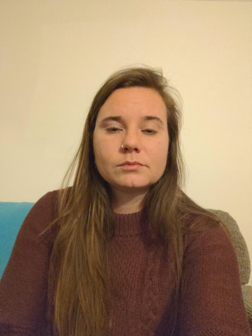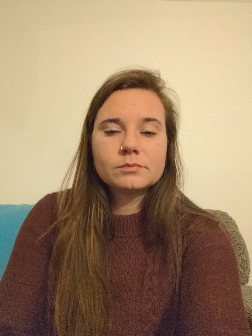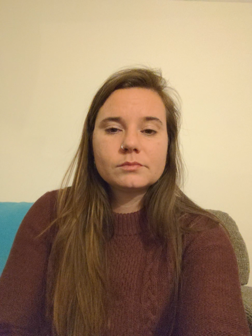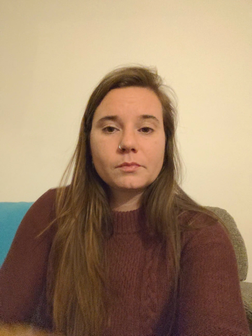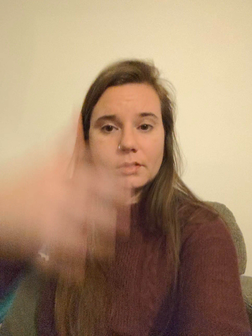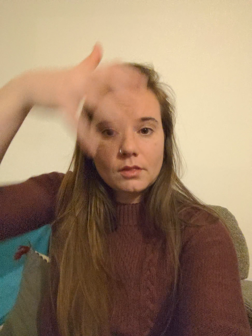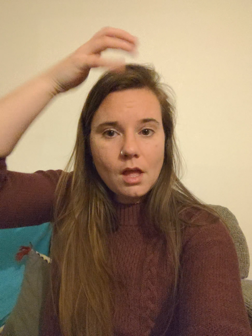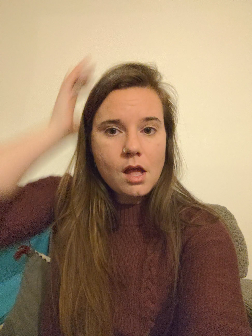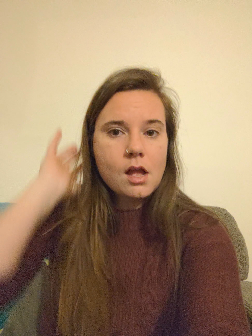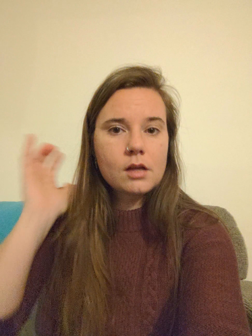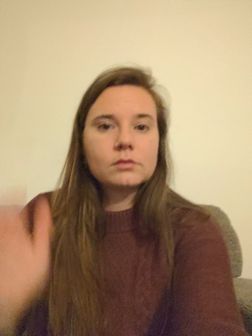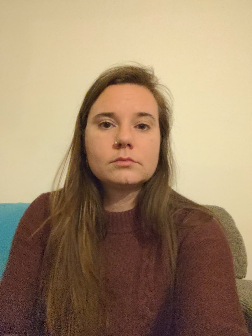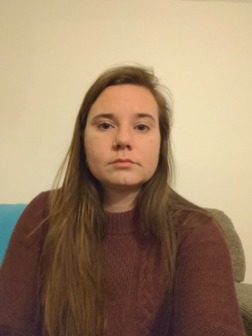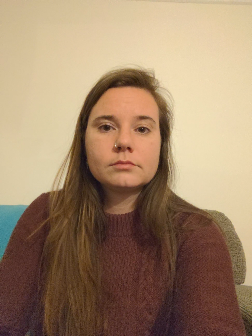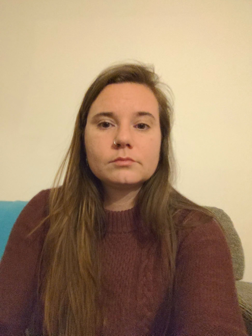lion